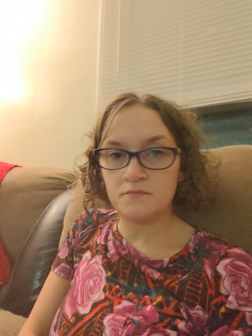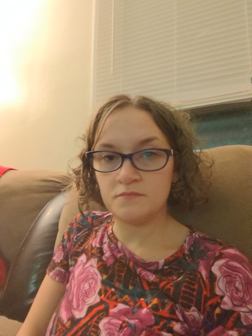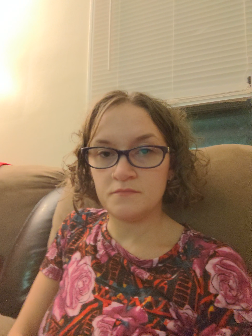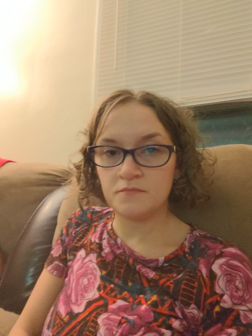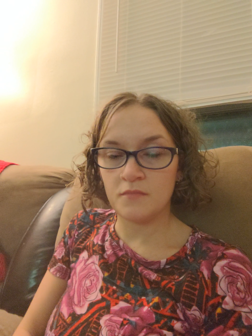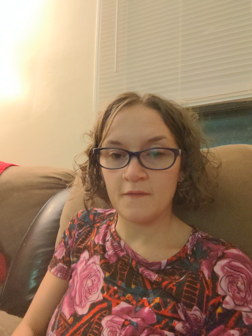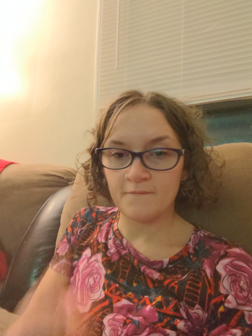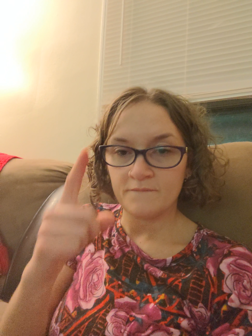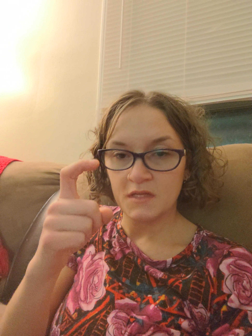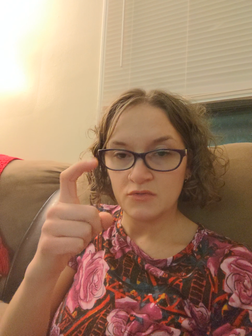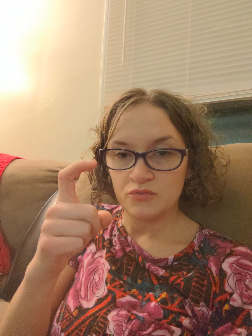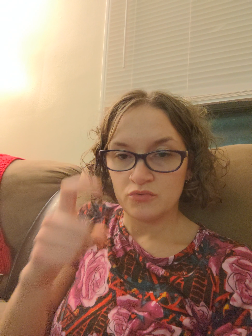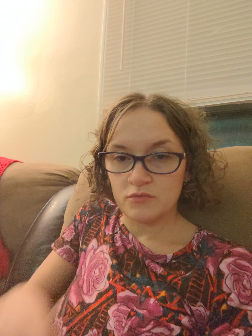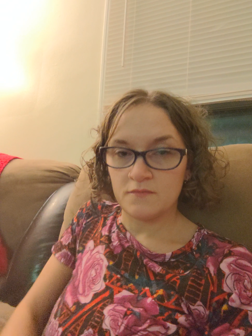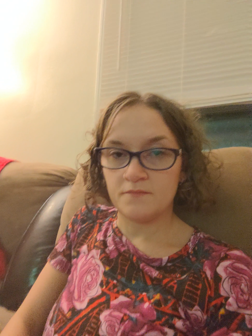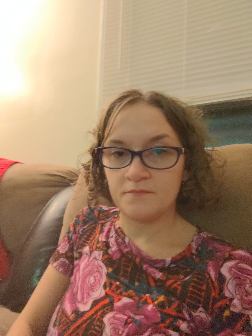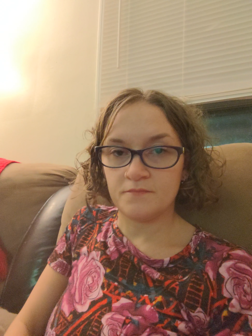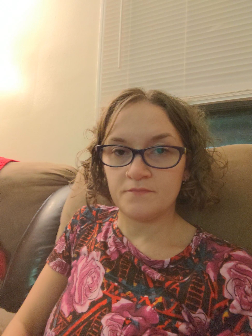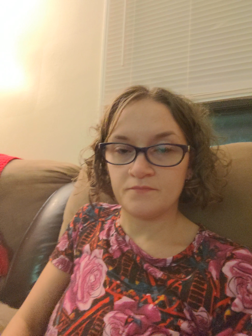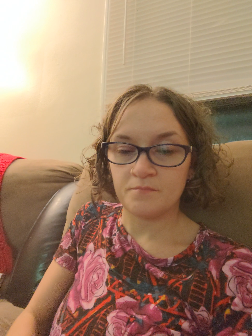finger